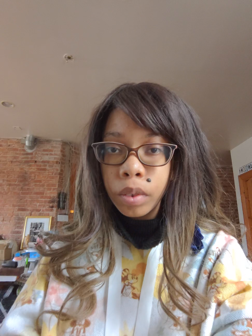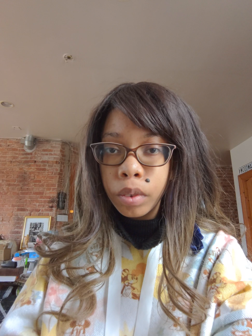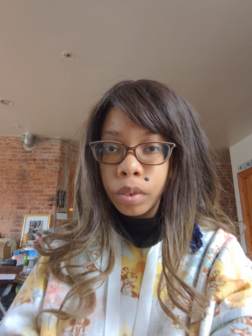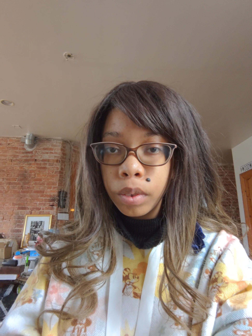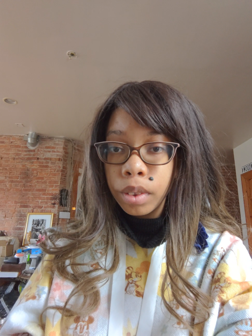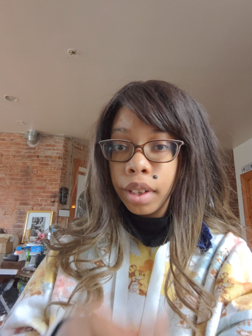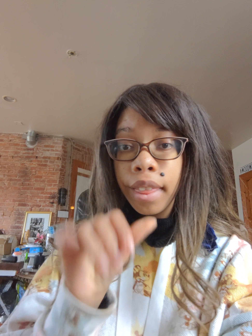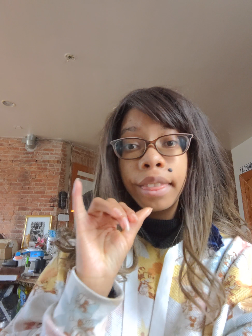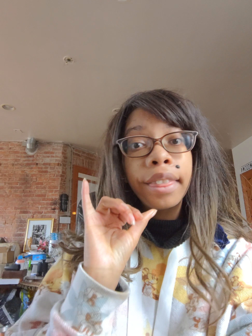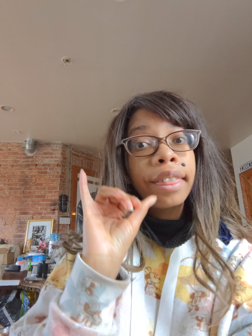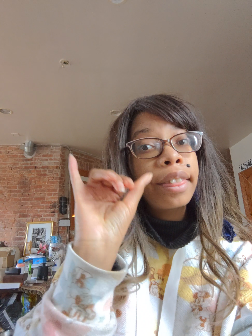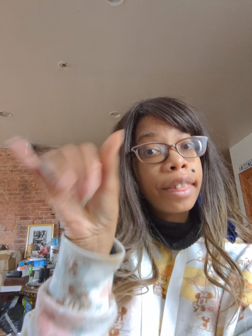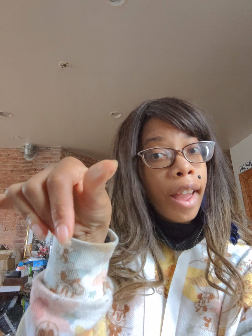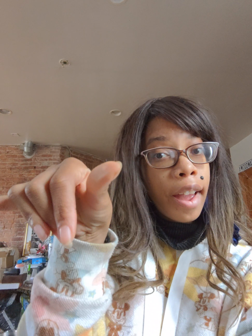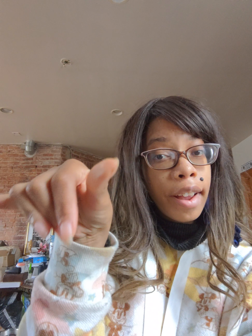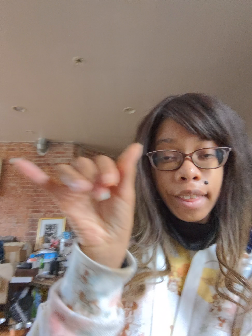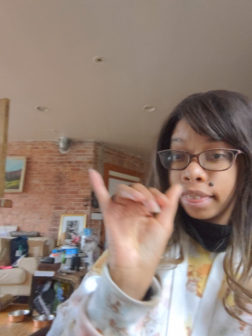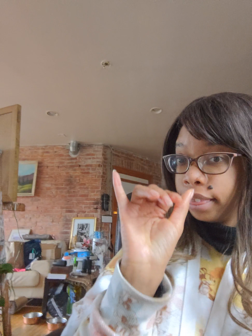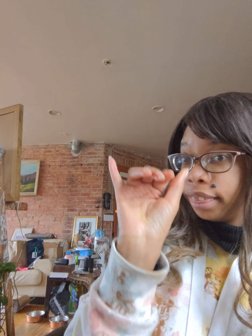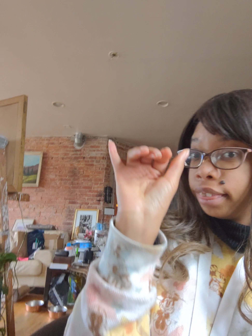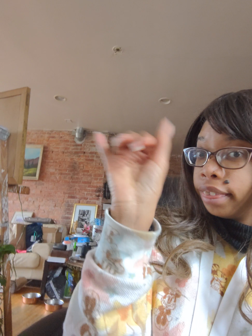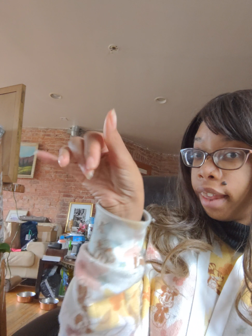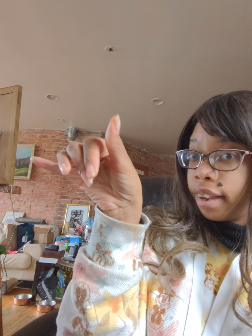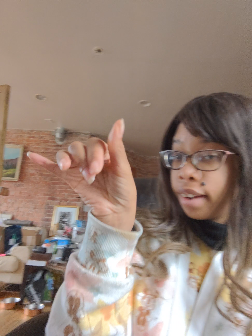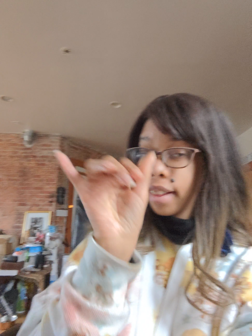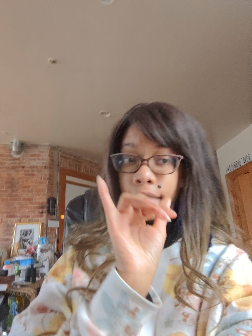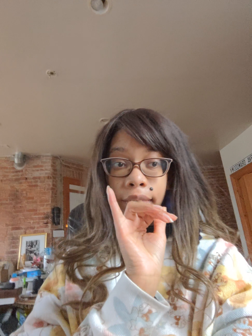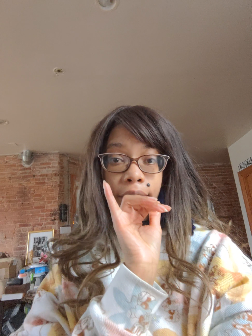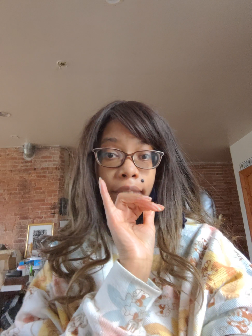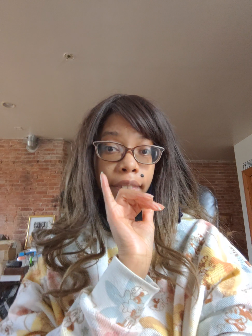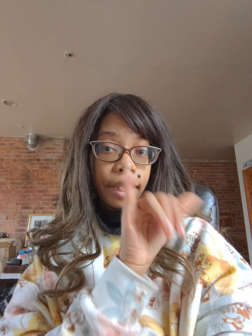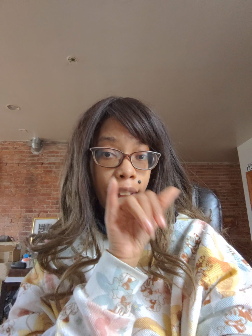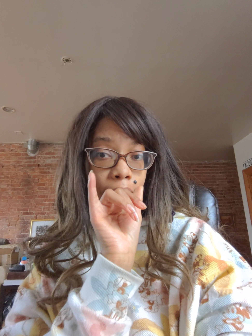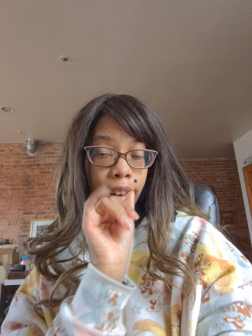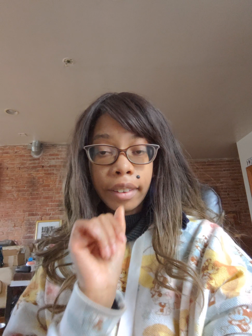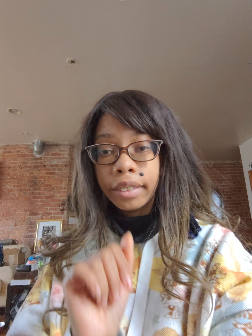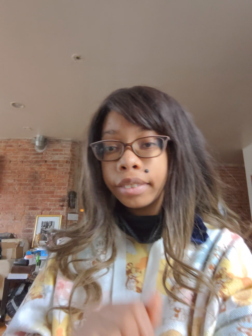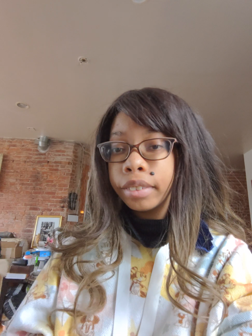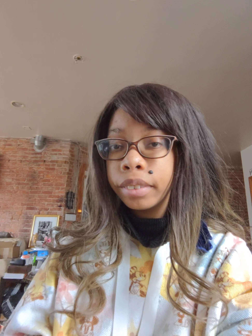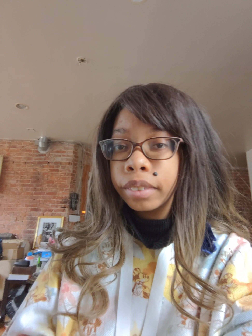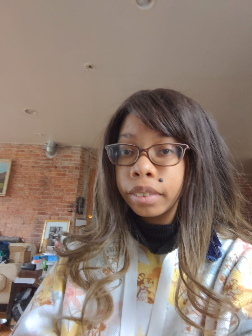that